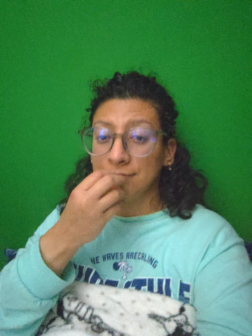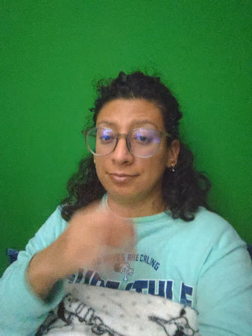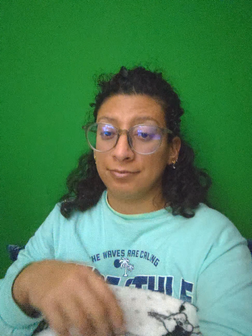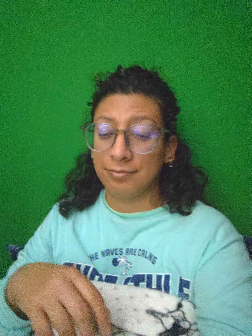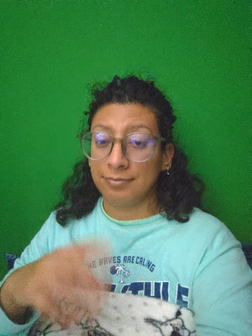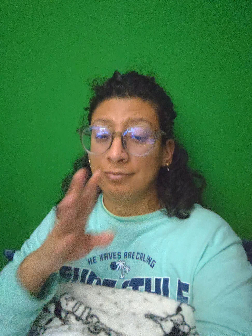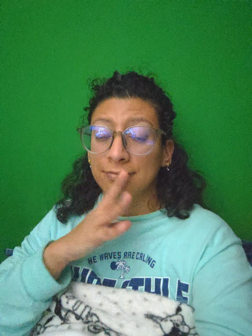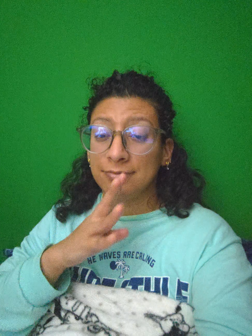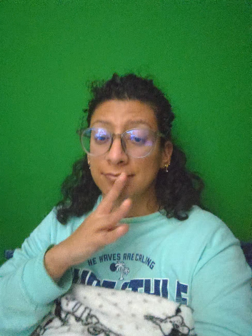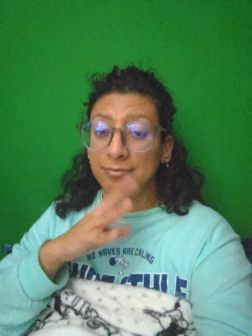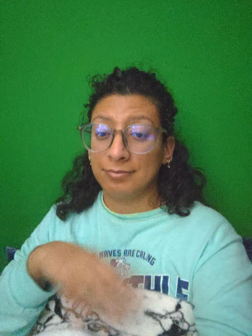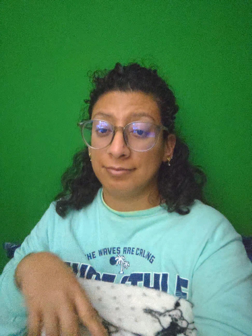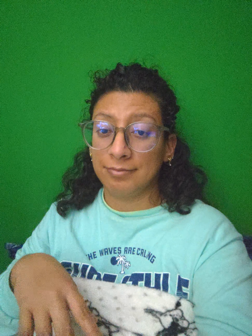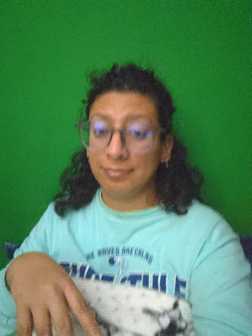talk